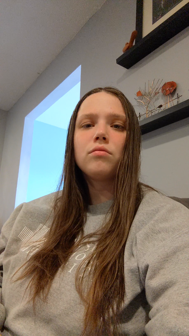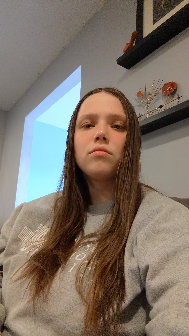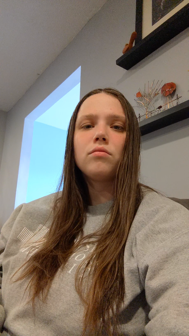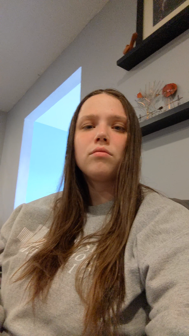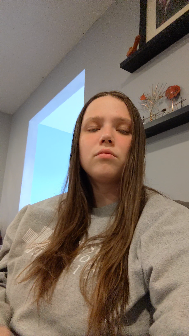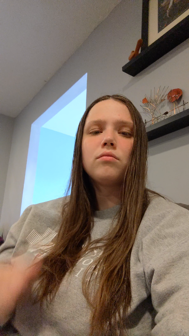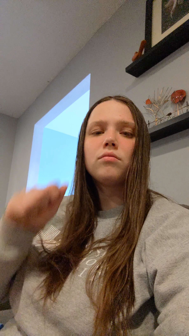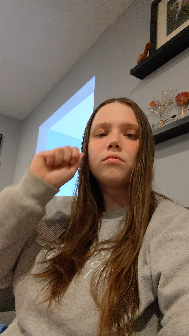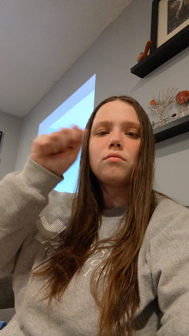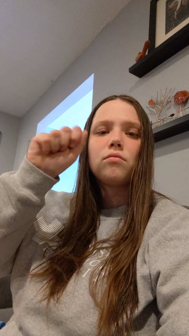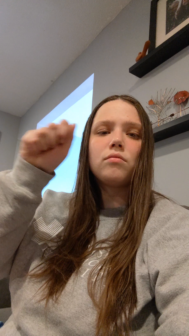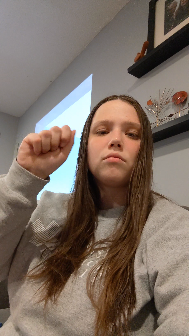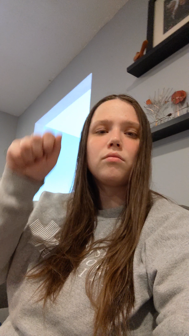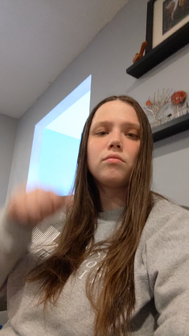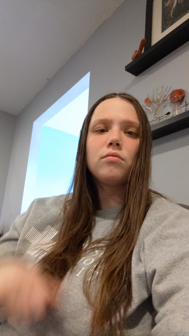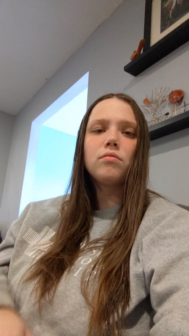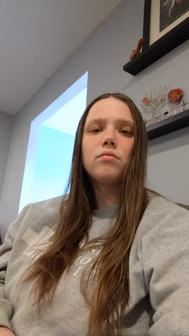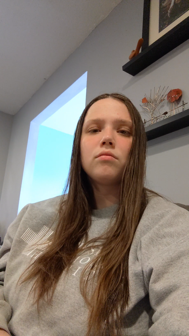knock